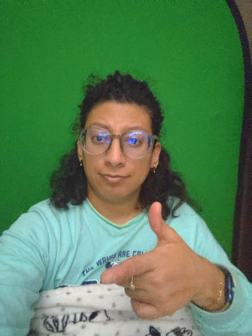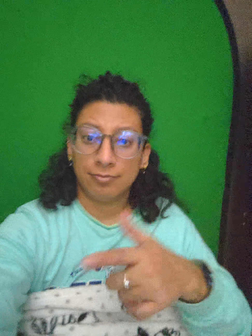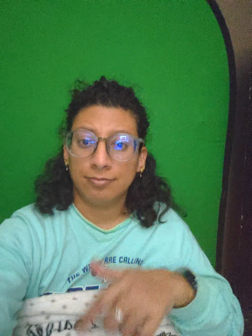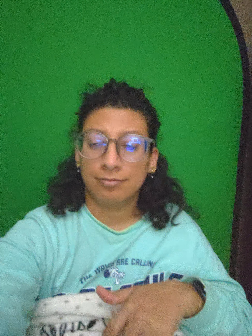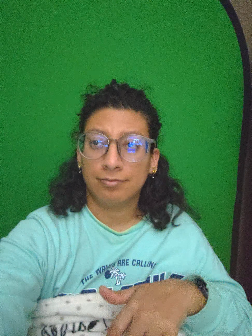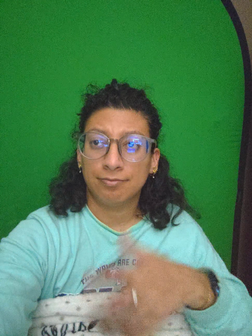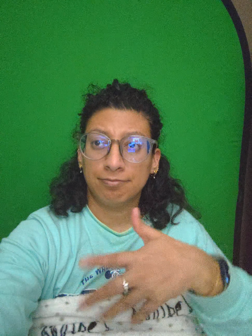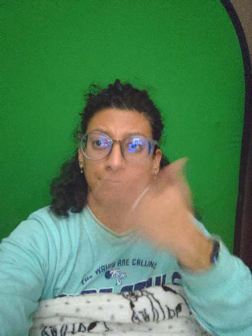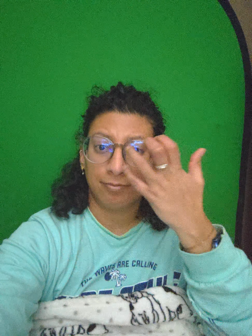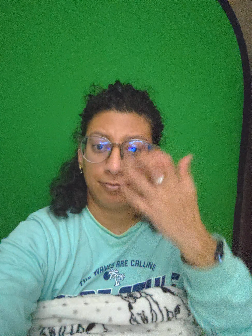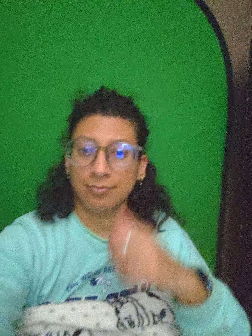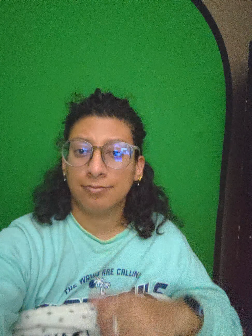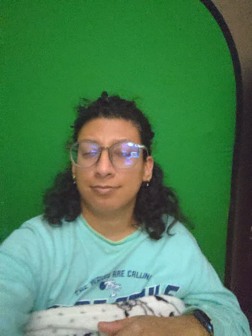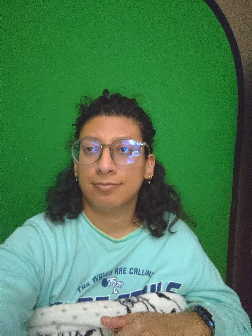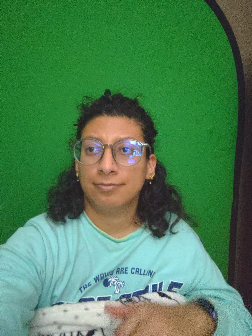mad